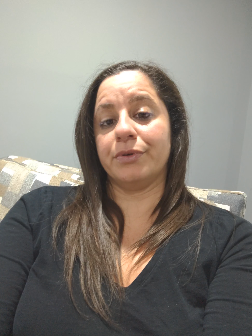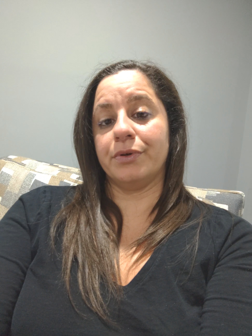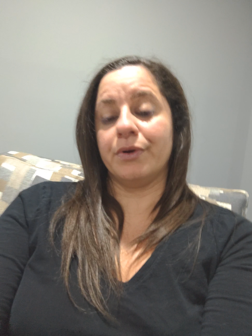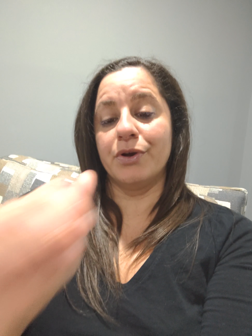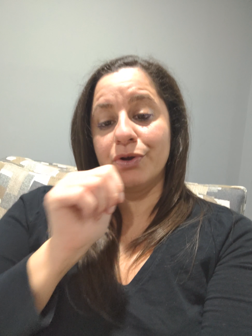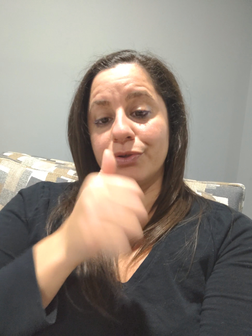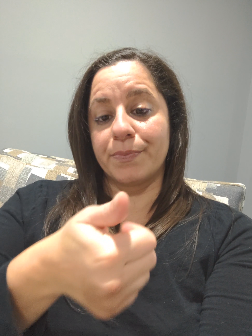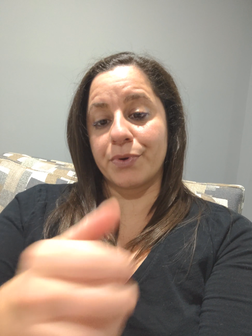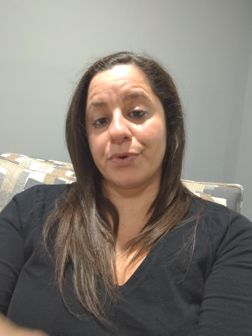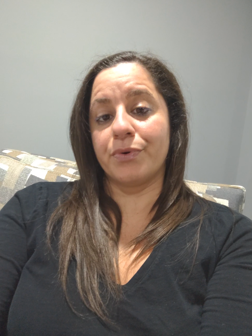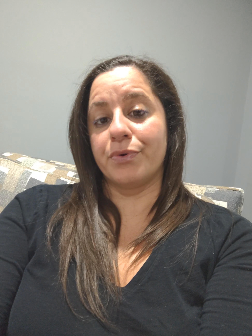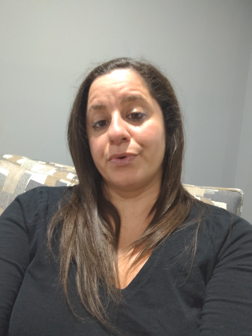tomorrow